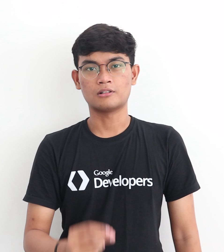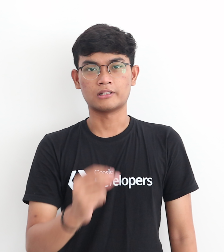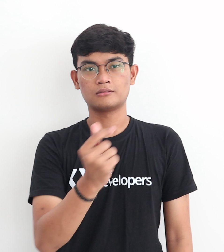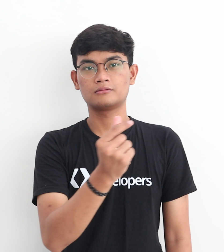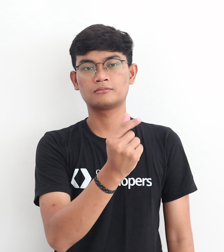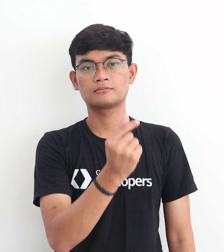R